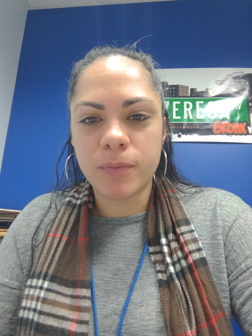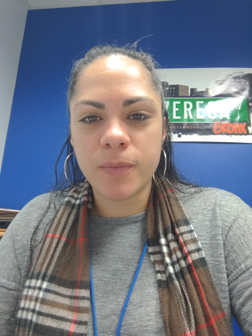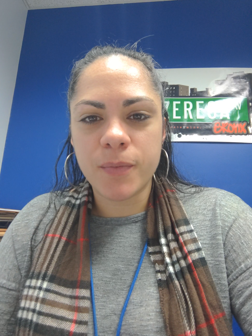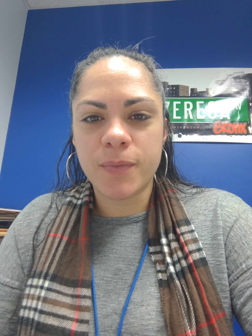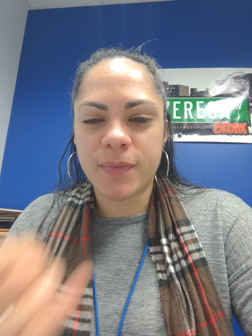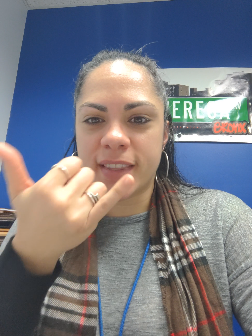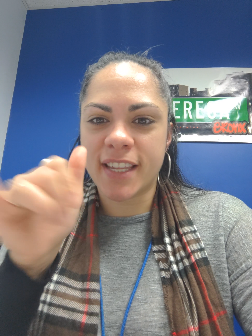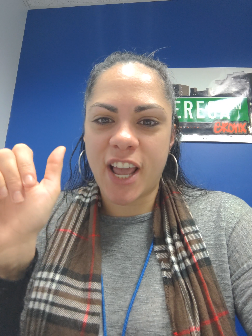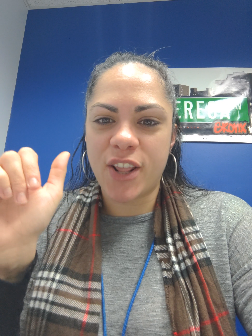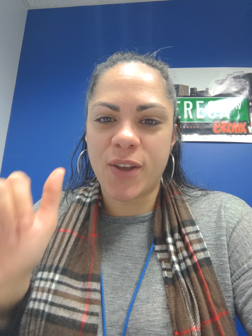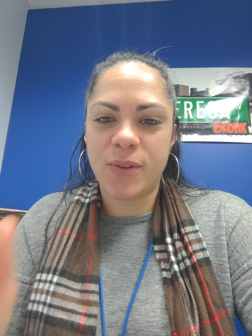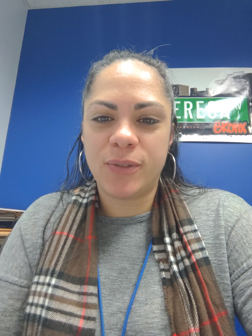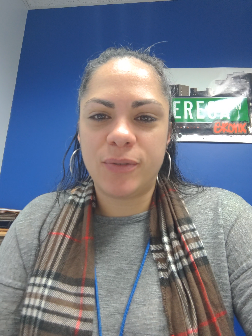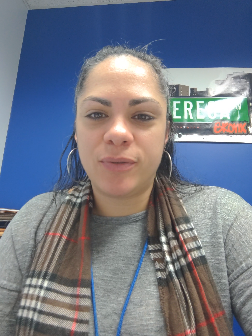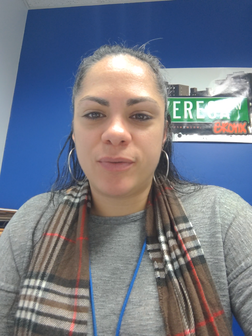yellow